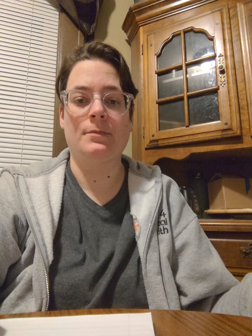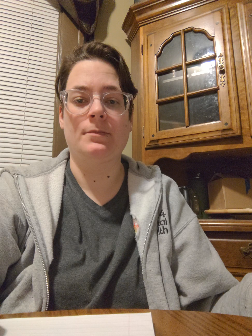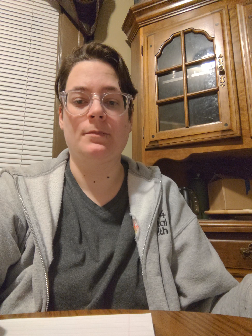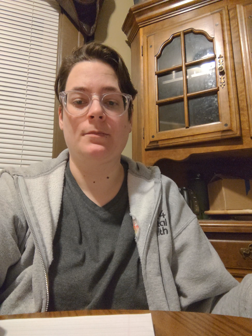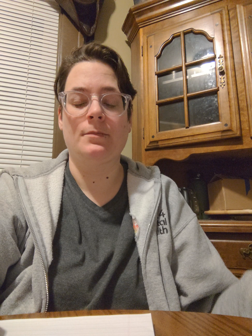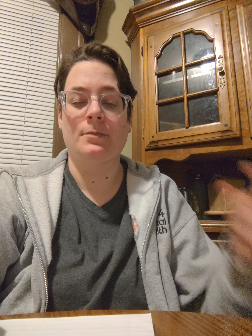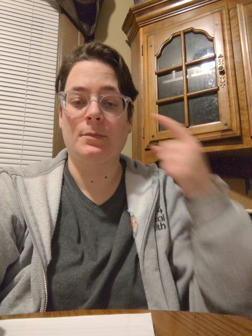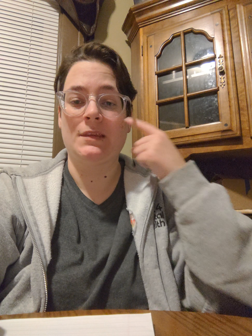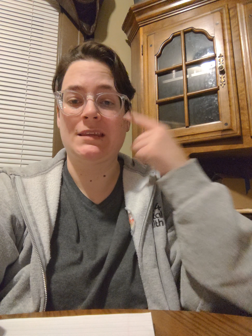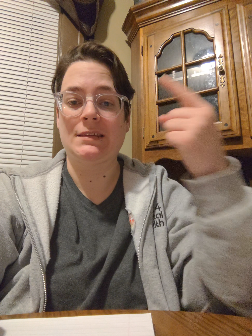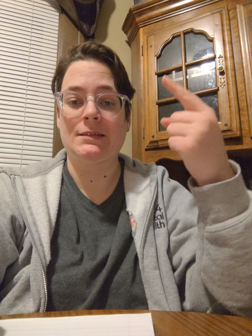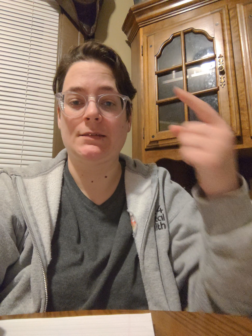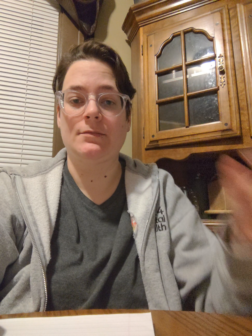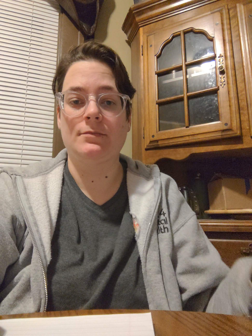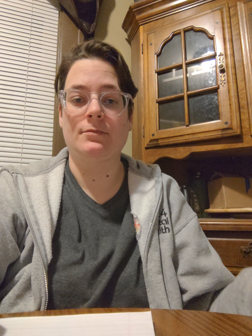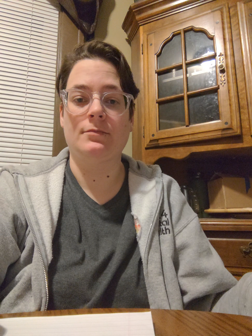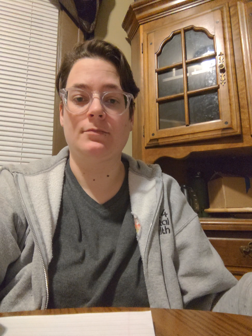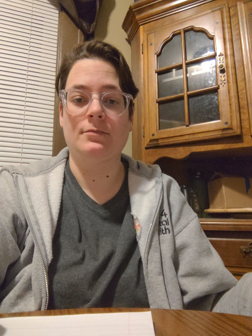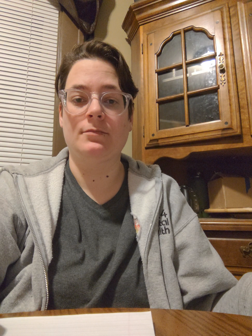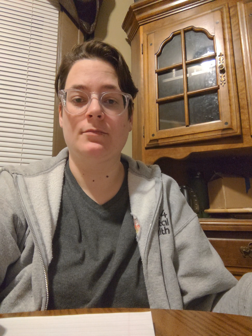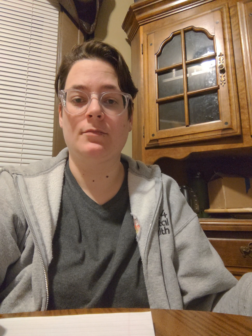penny